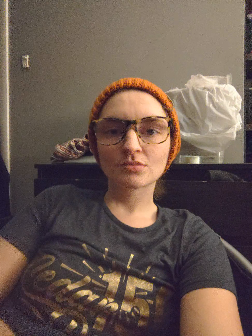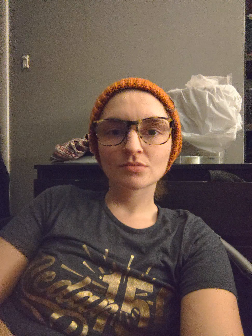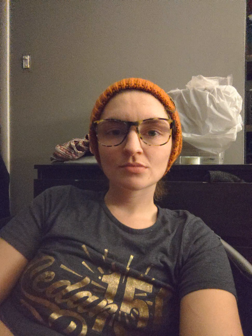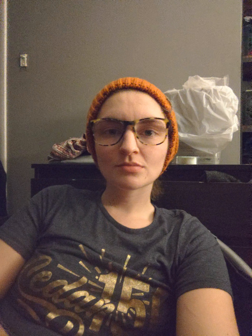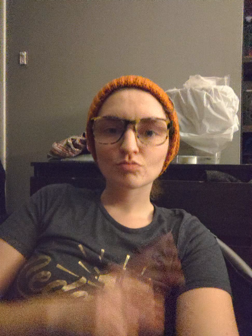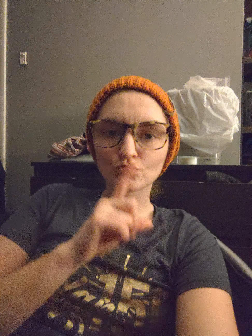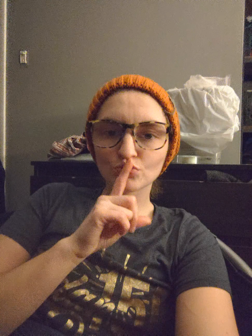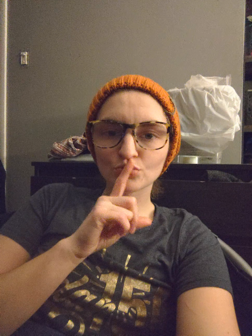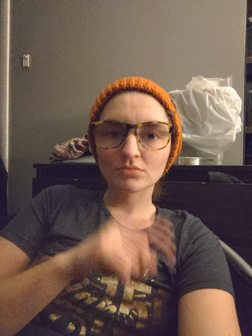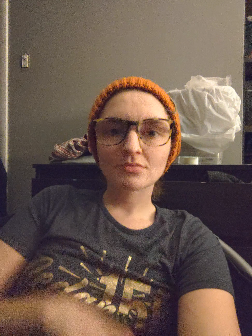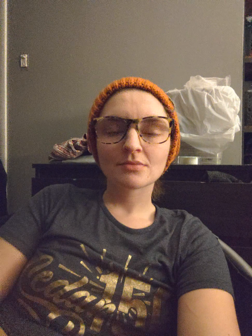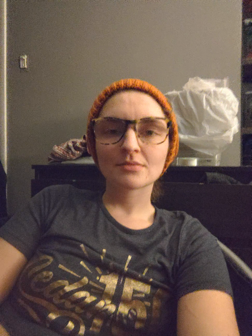shhh